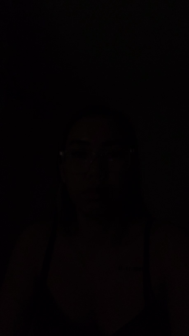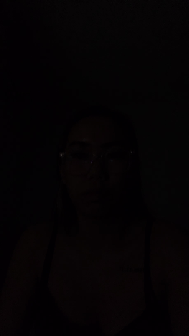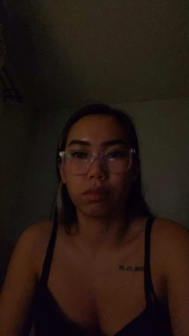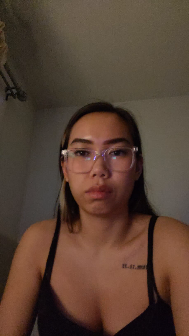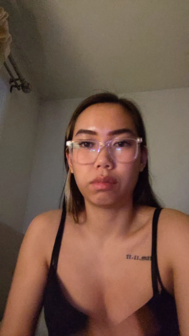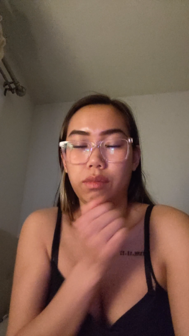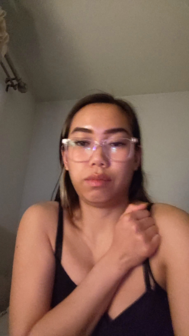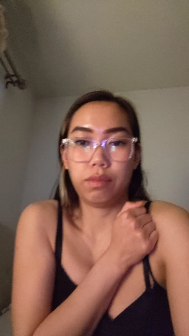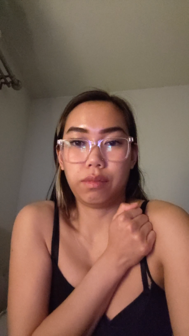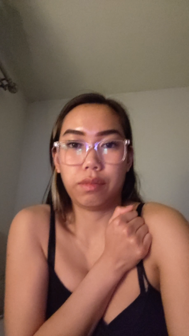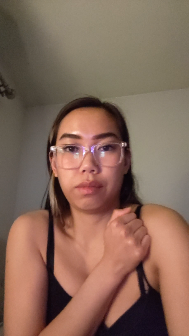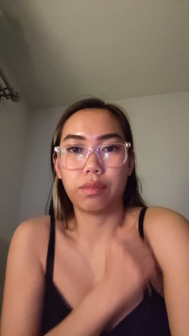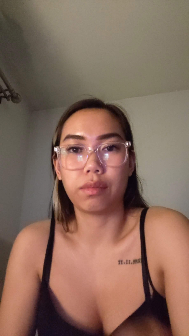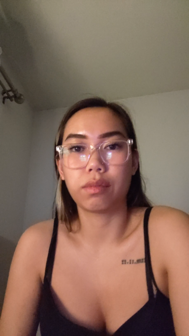love